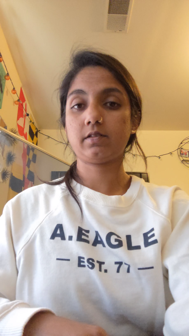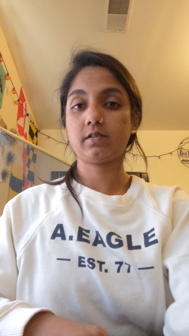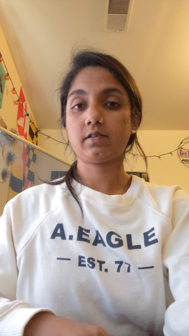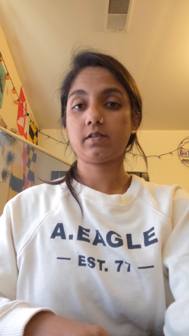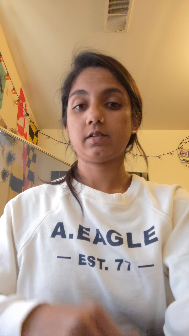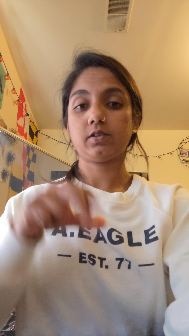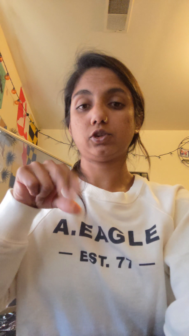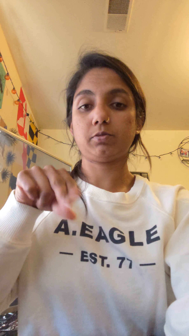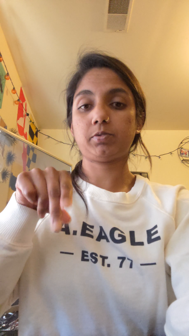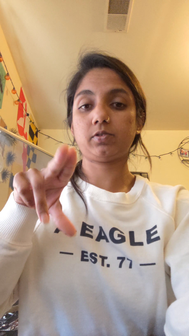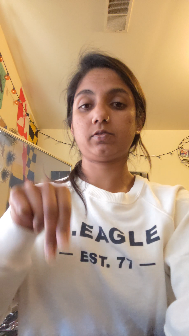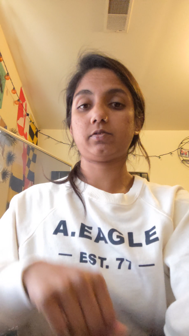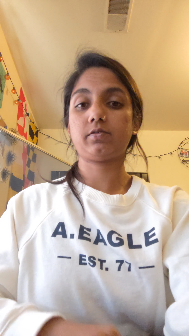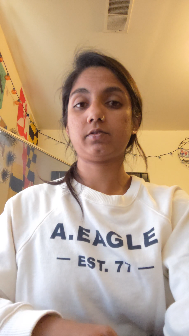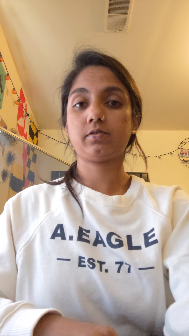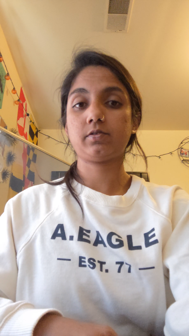diaper